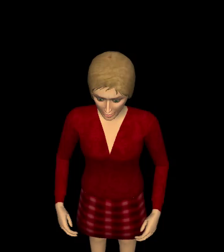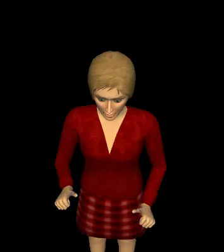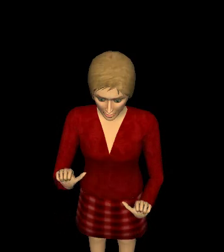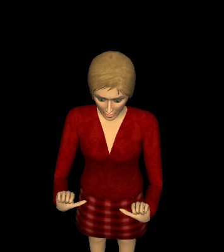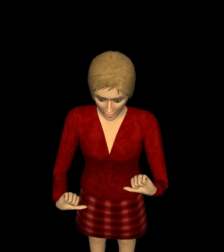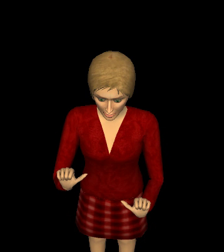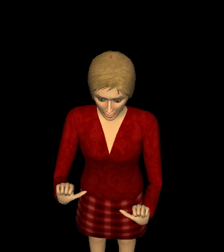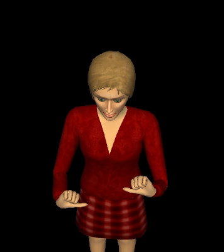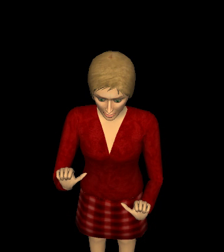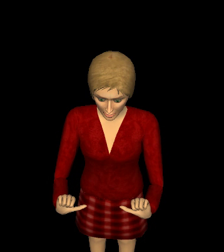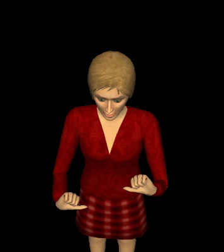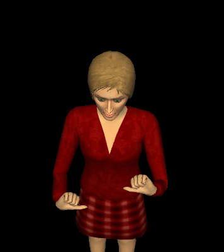مختبر